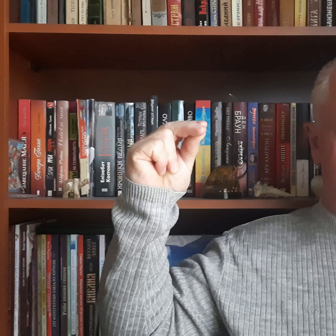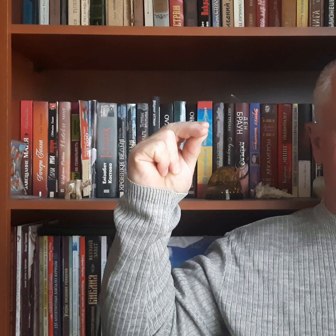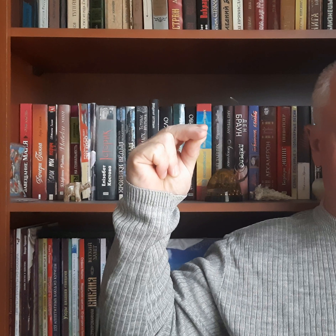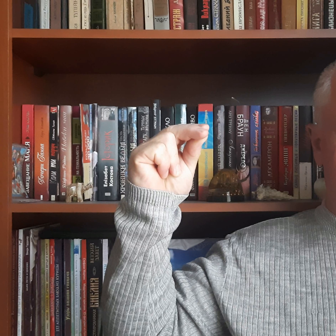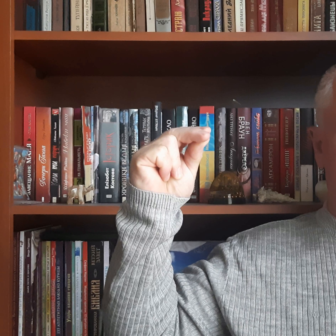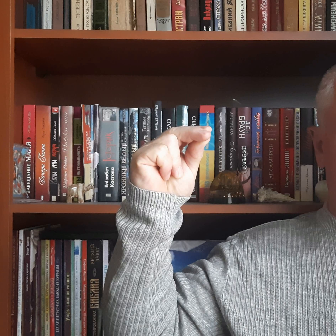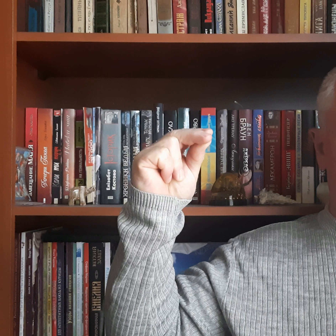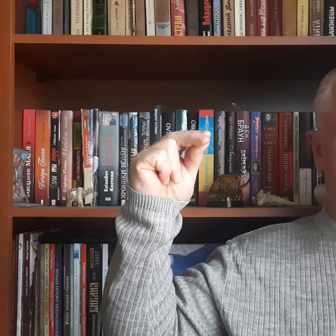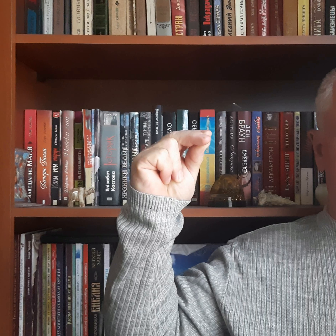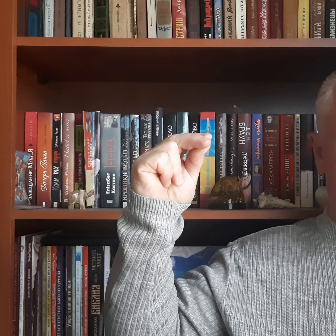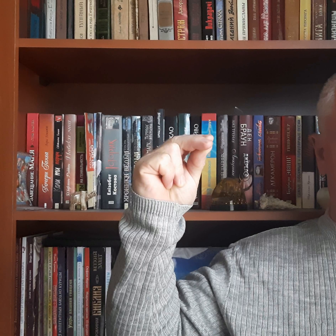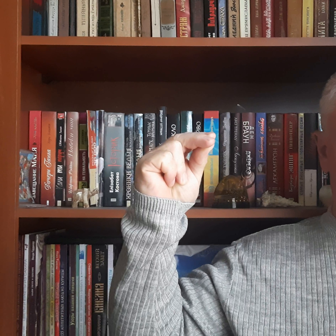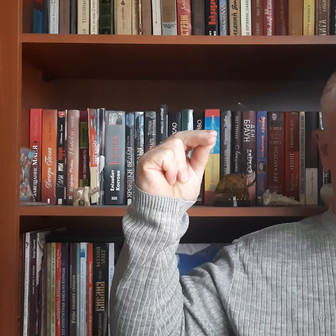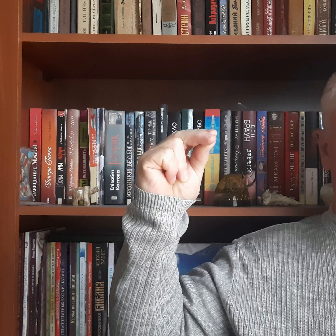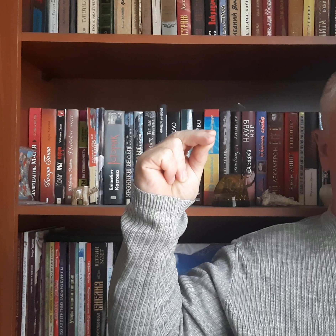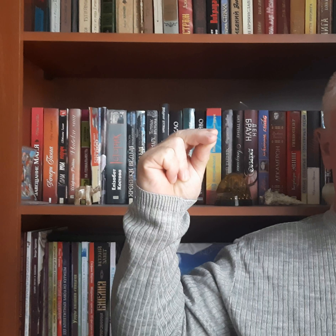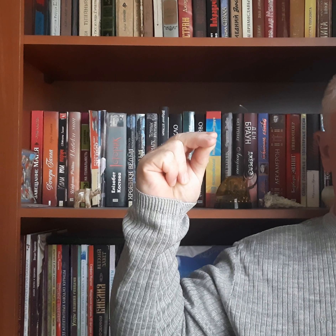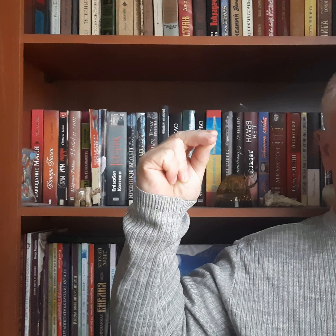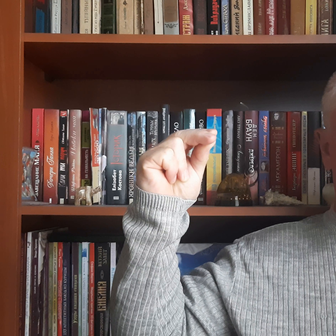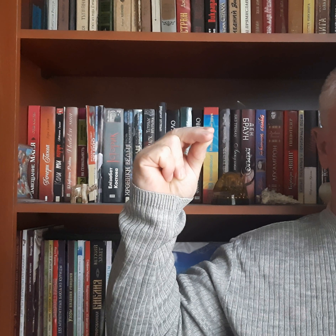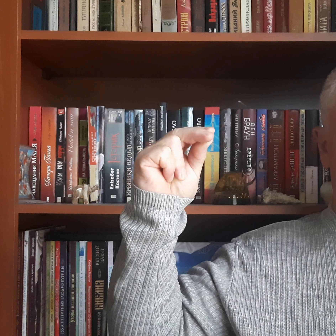Ч